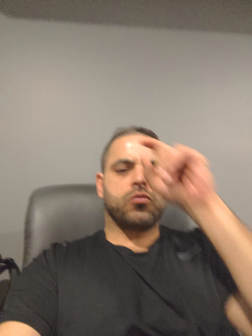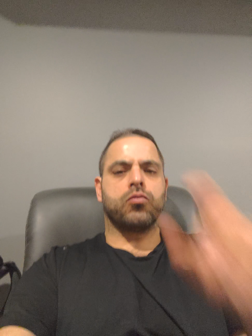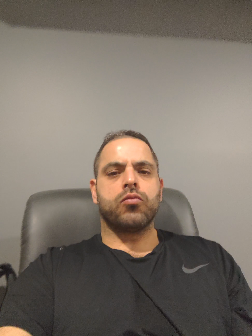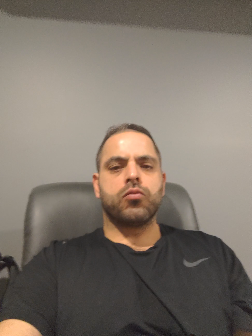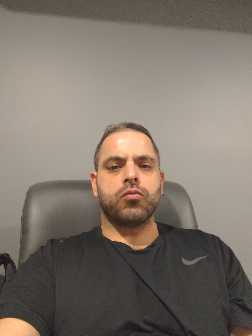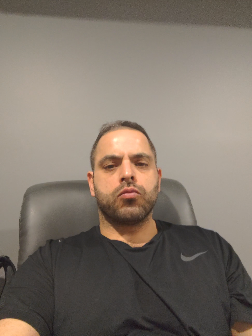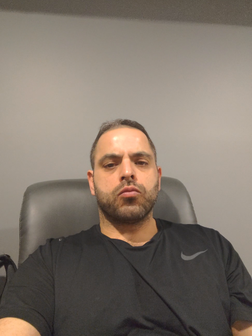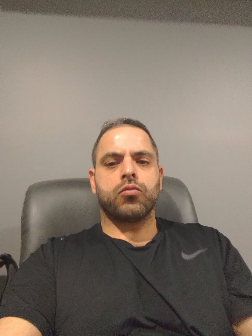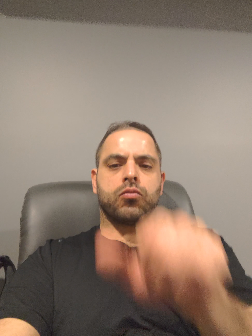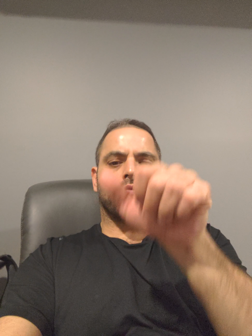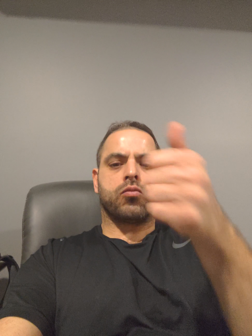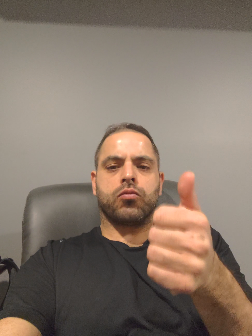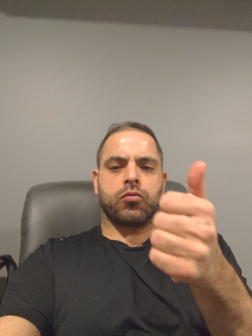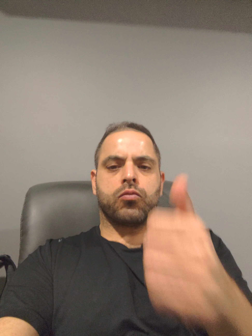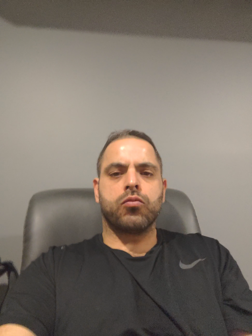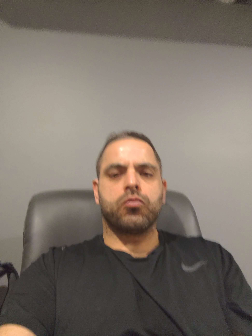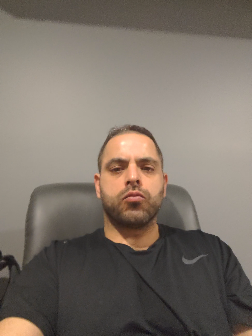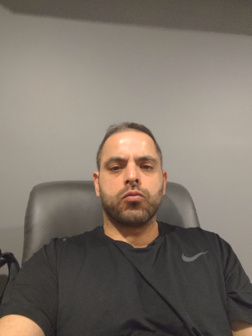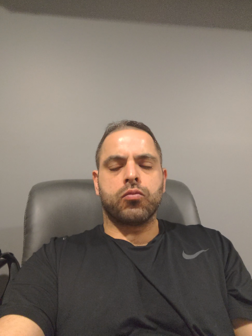another